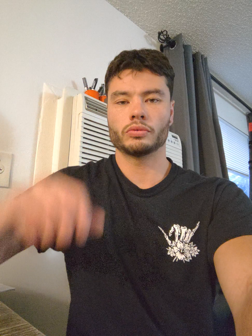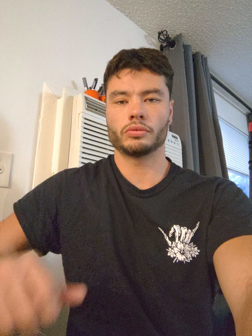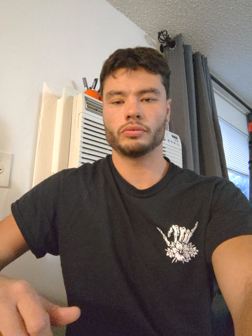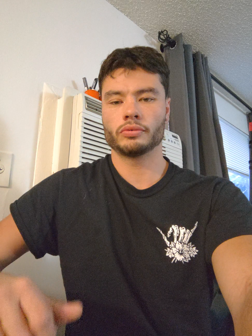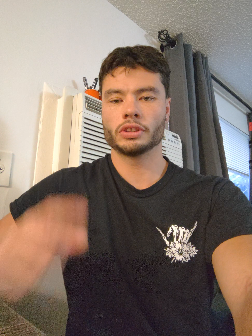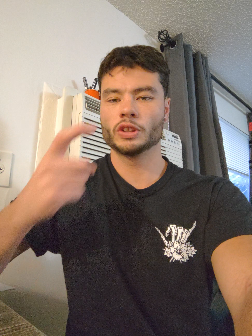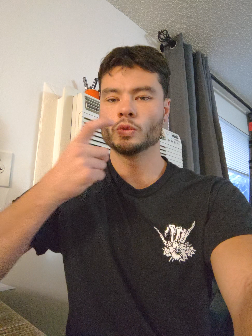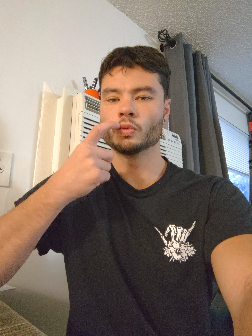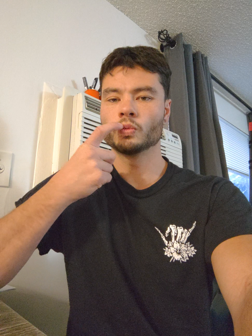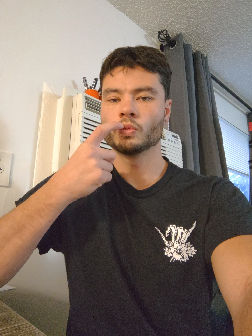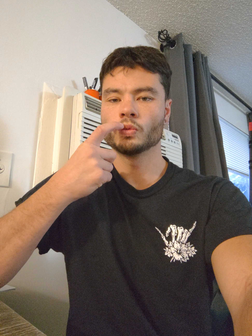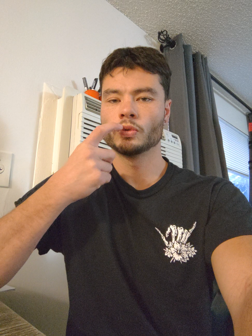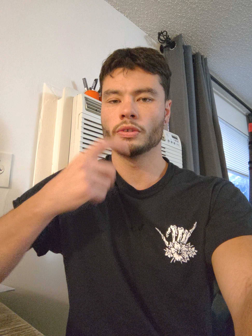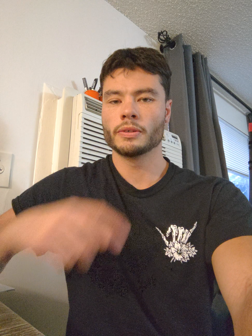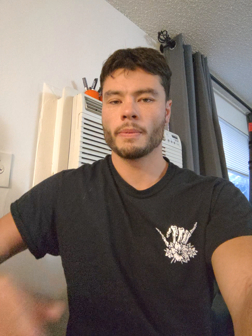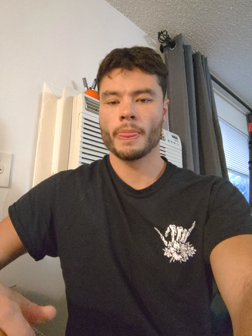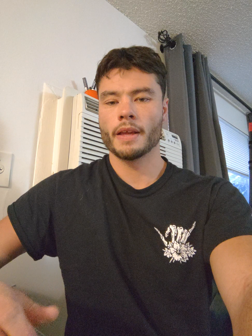tooth